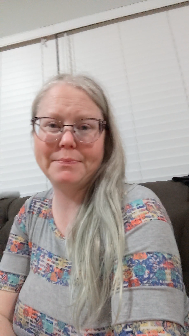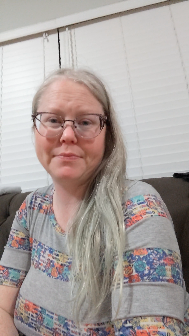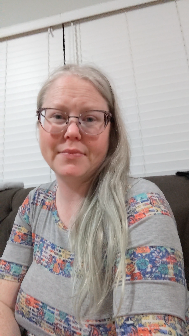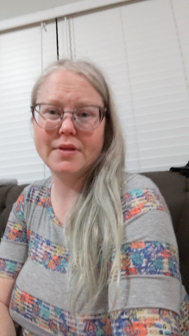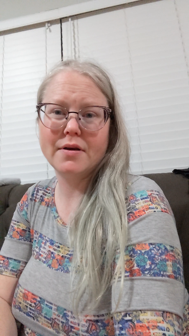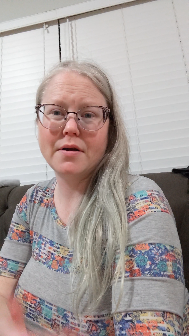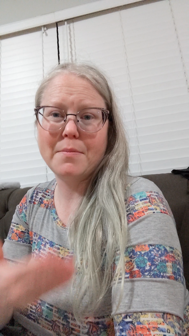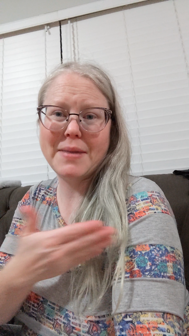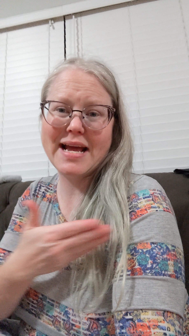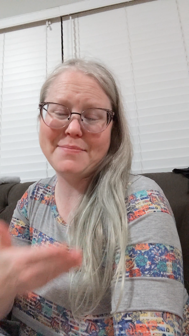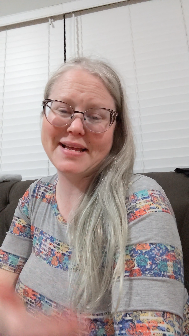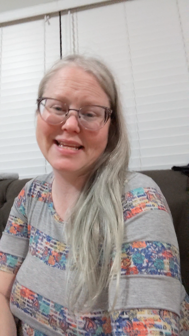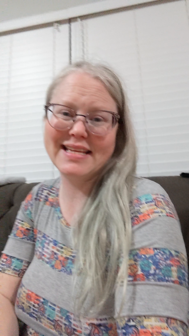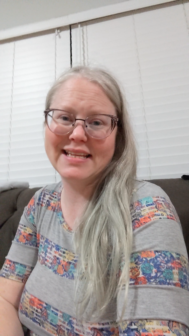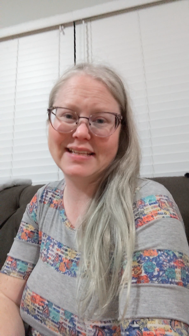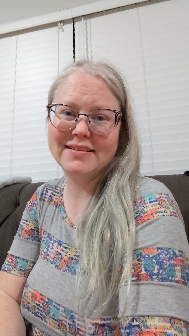baby